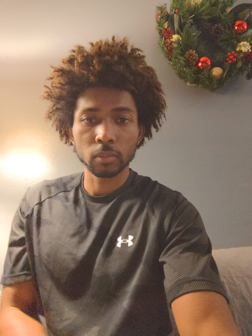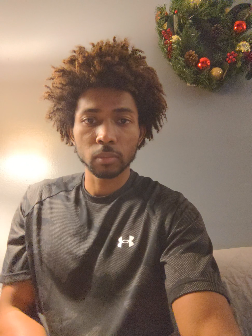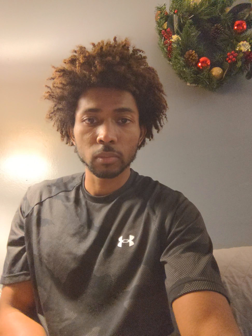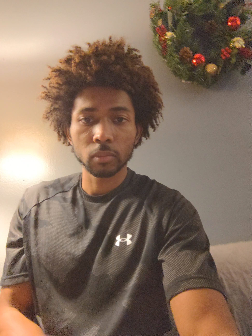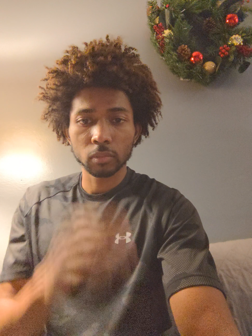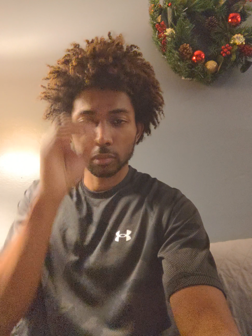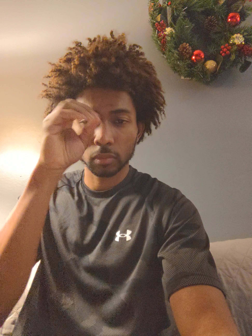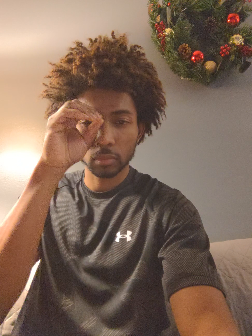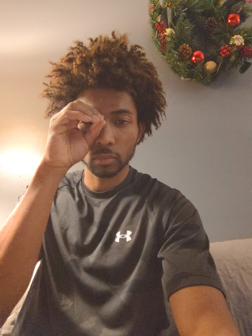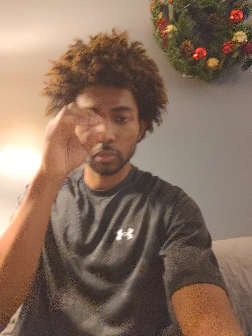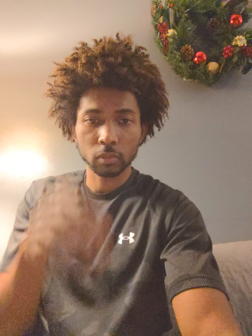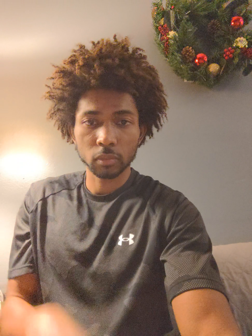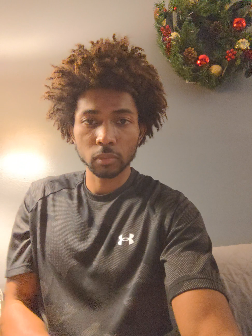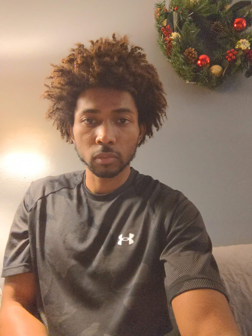owl